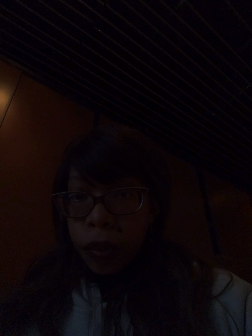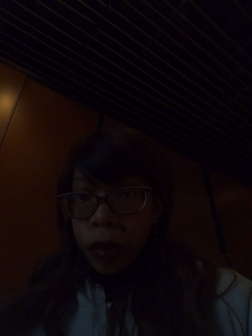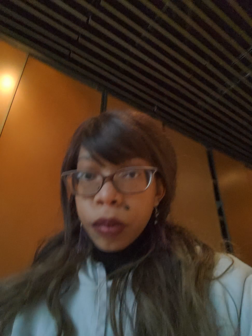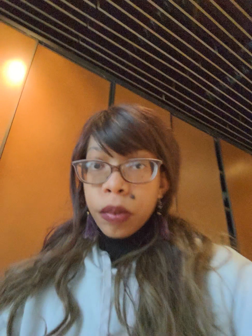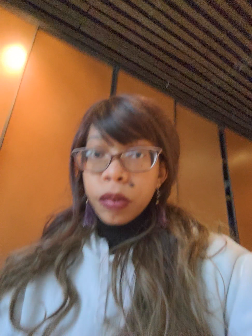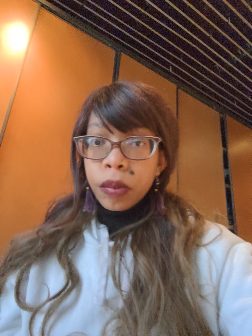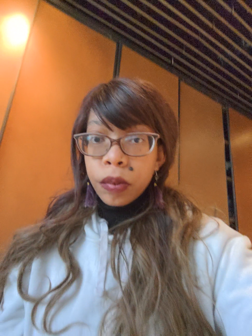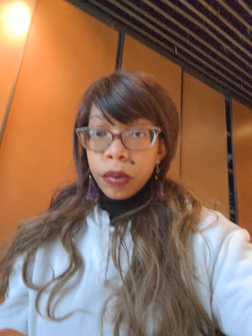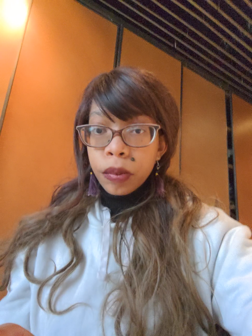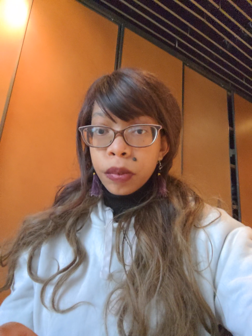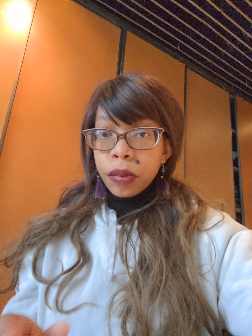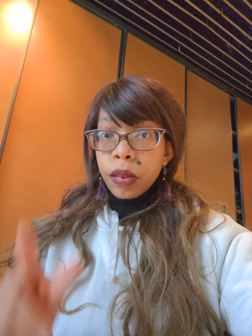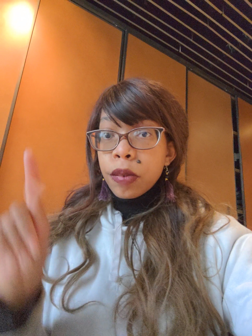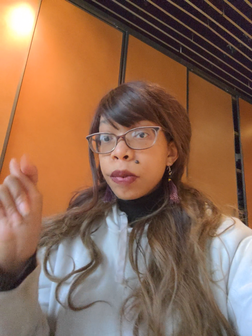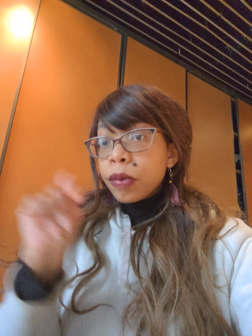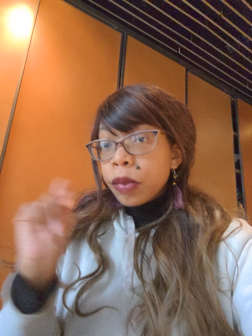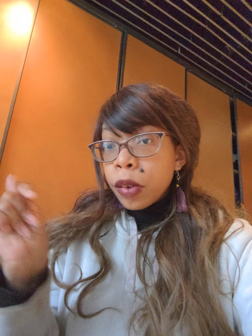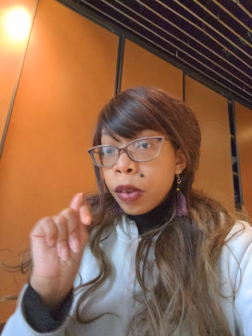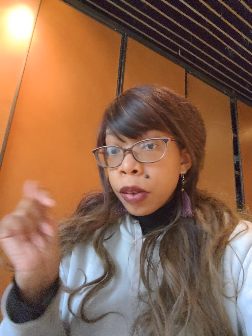potty